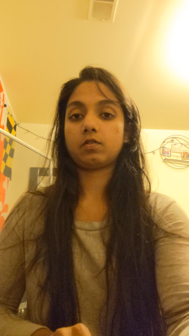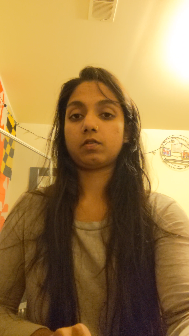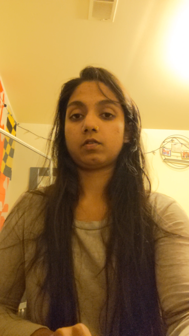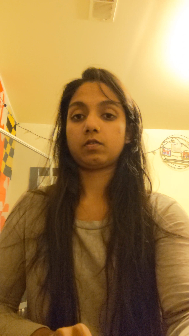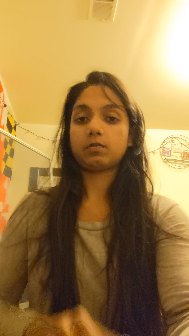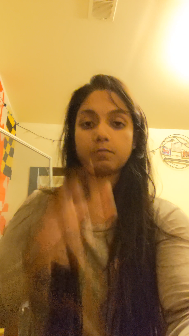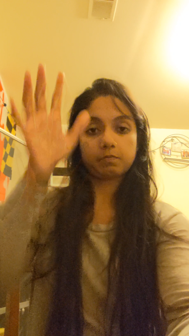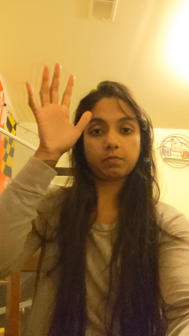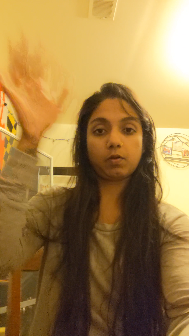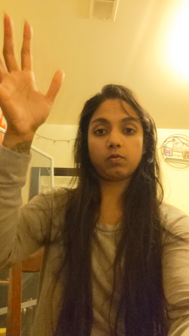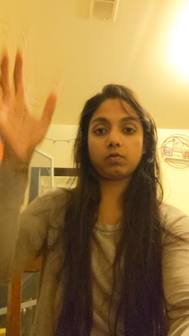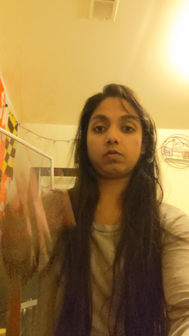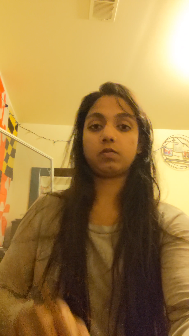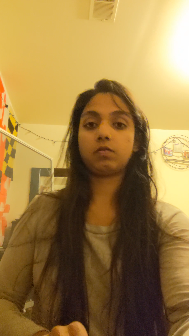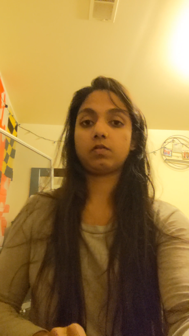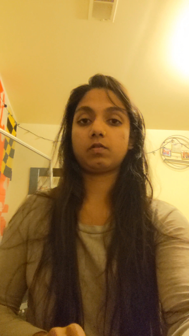moose